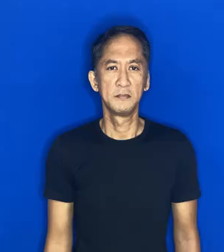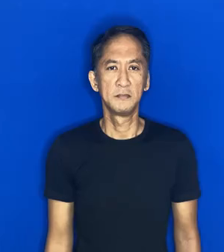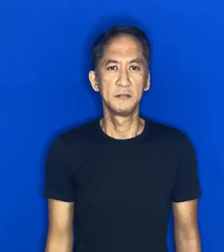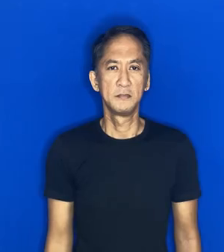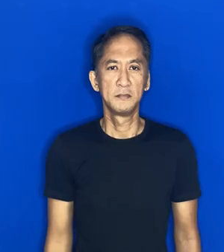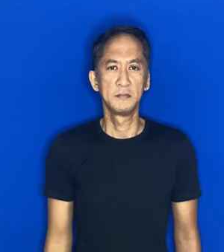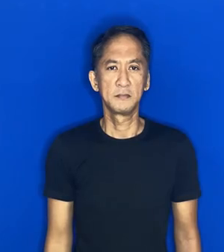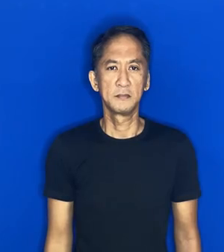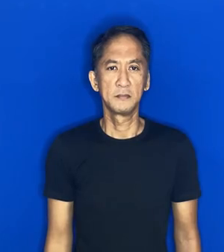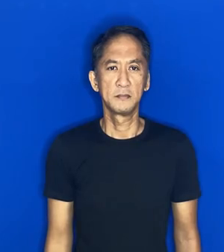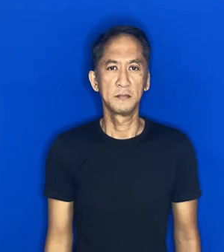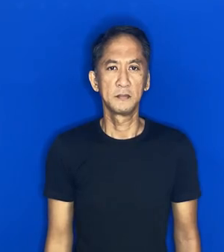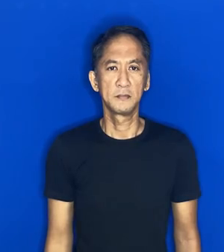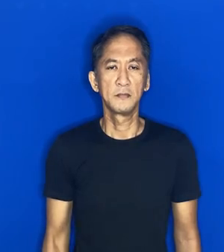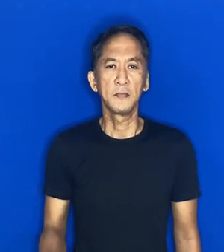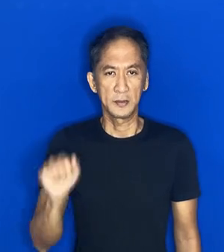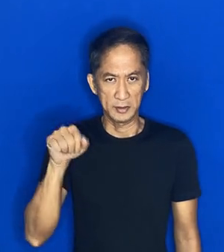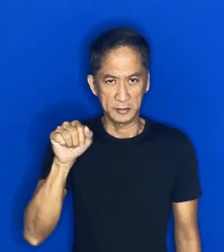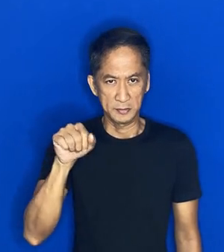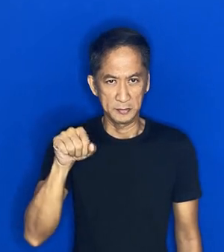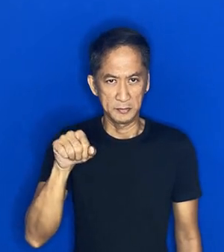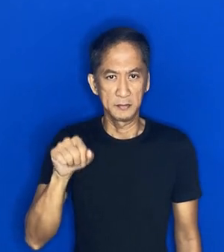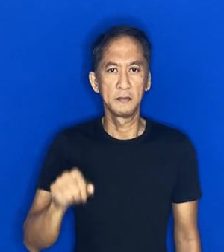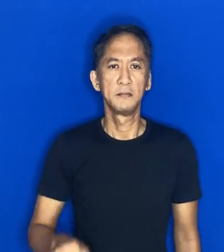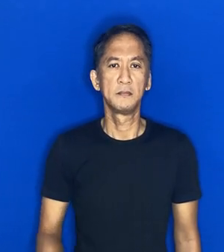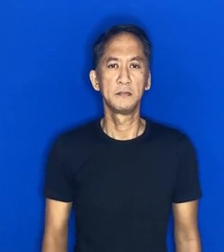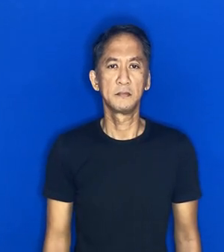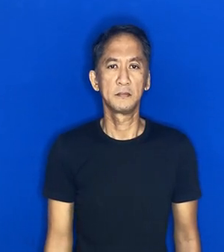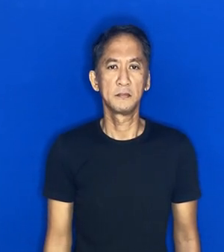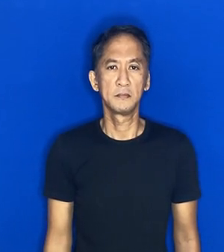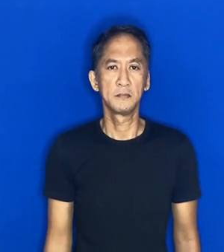yes